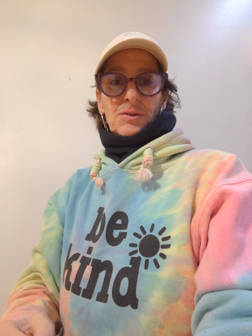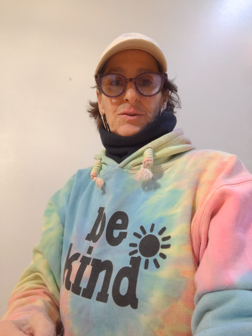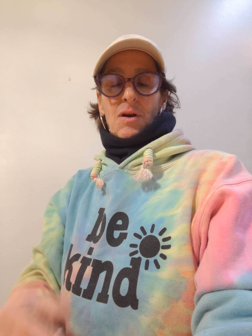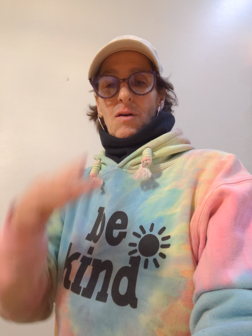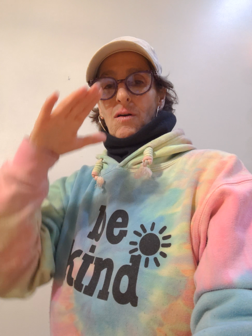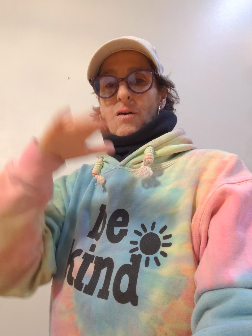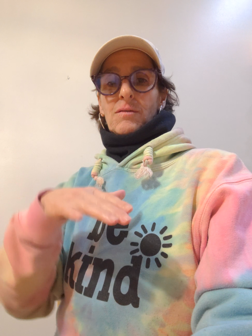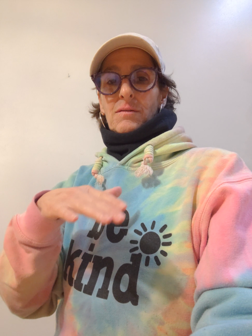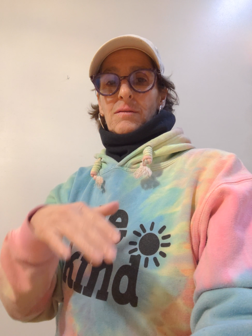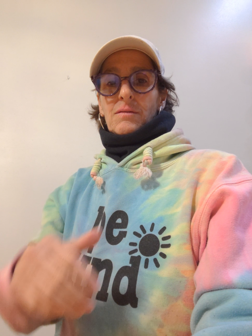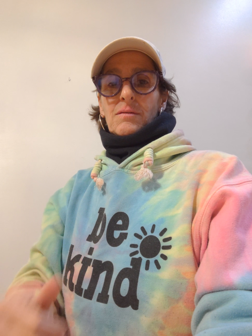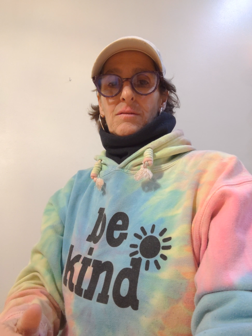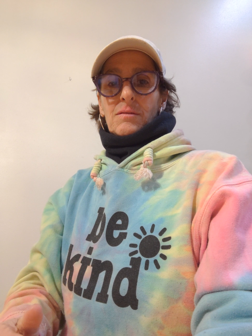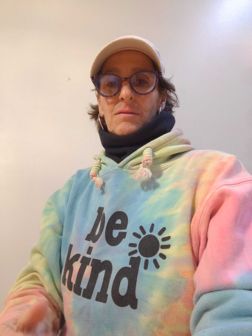on